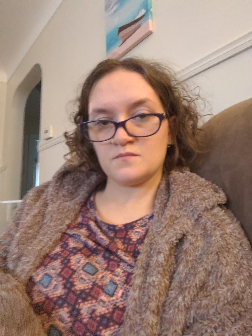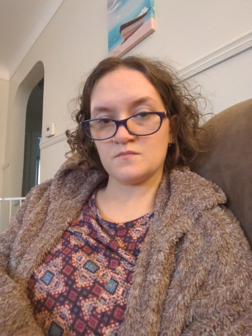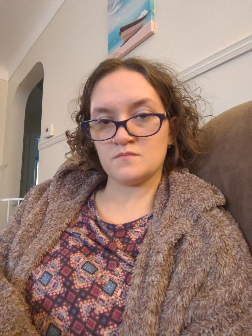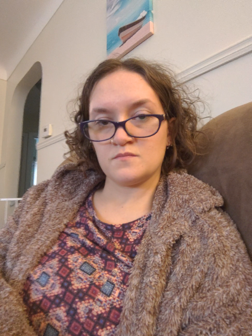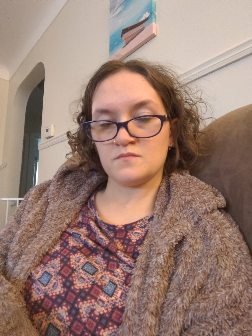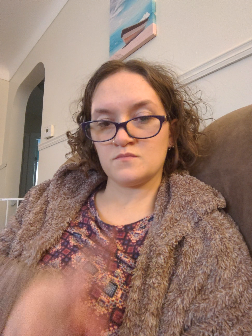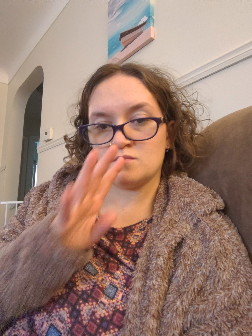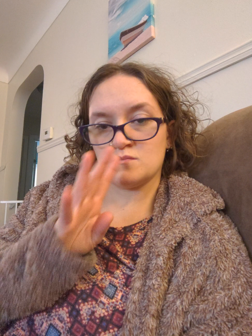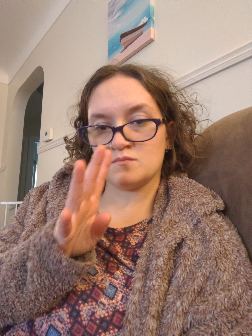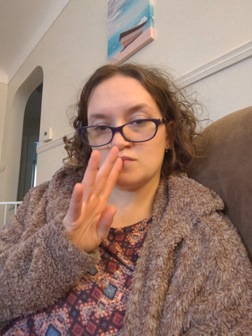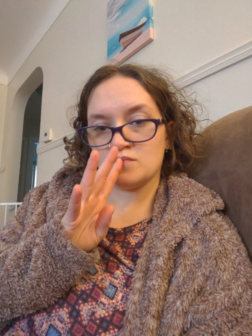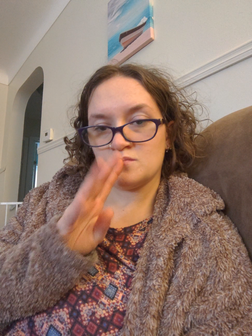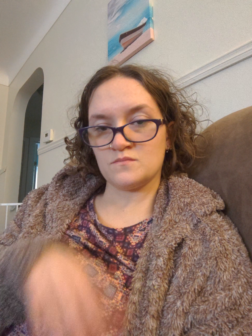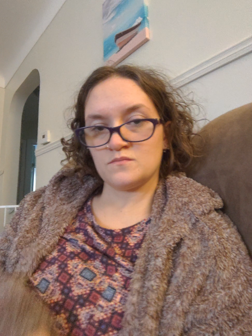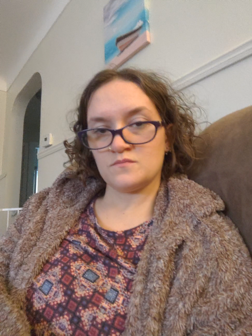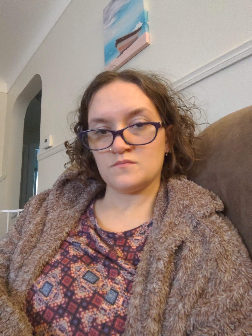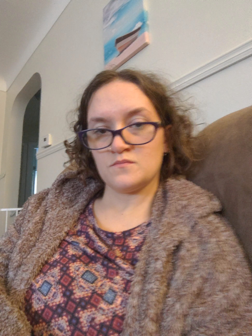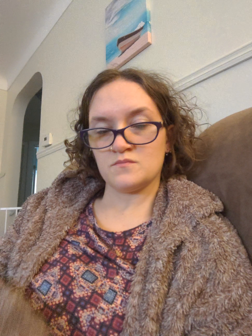talk